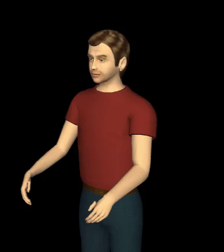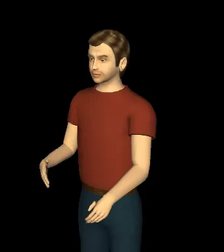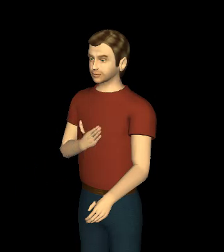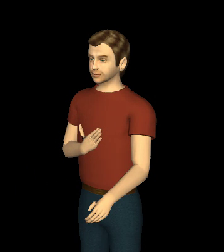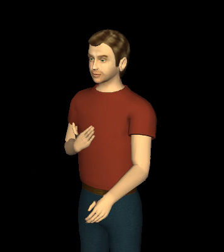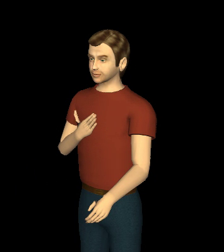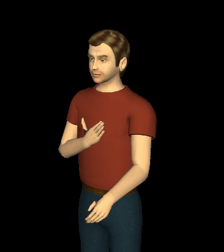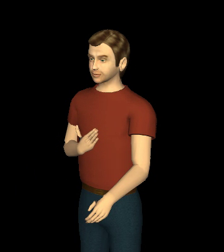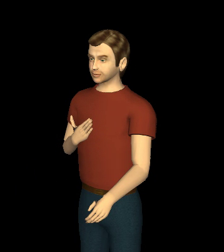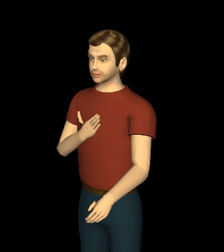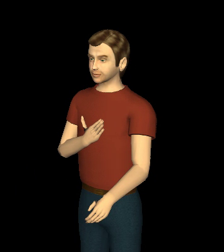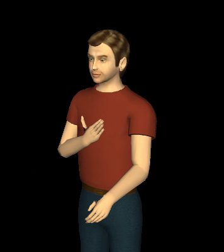سعيد